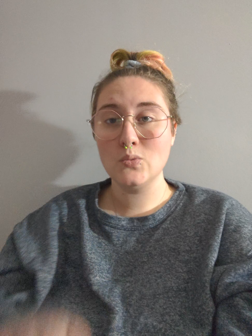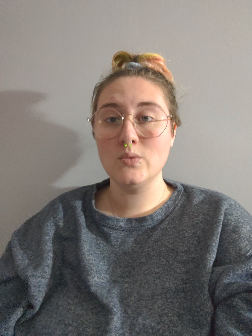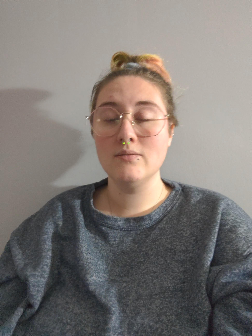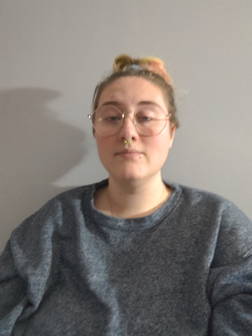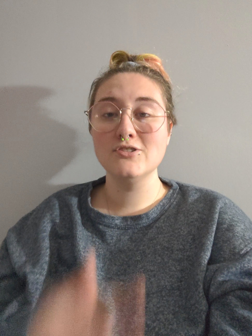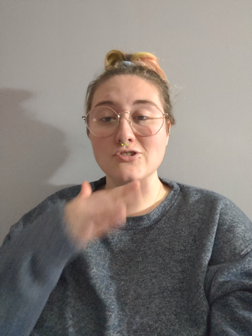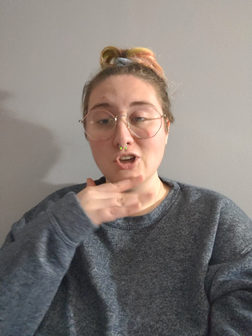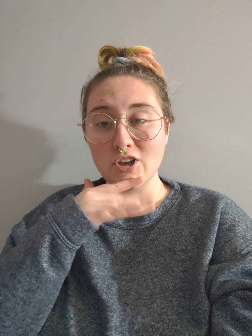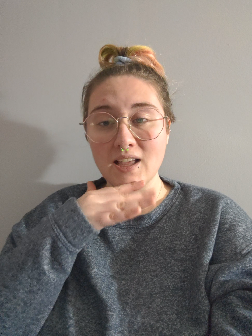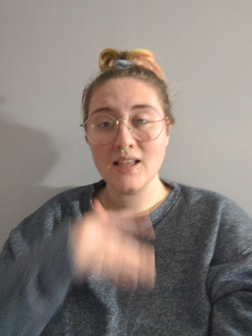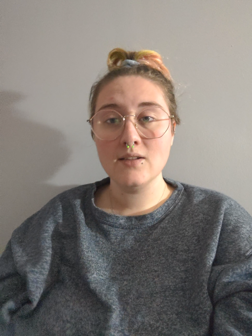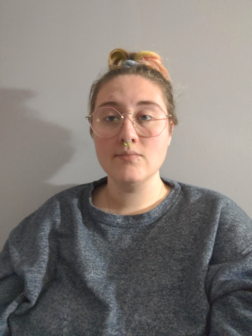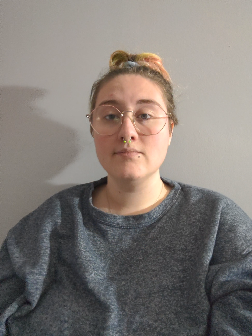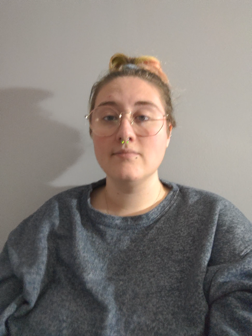dirty